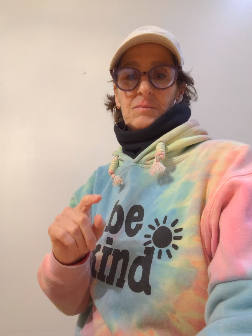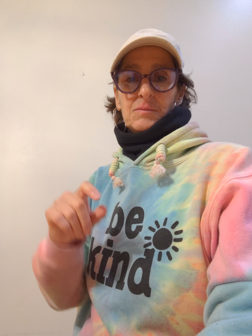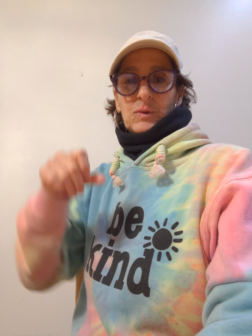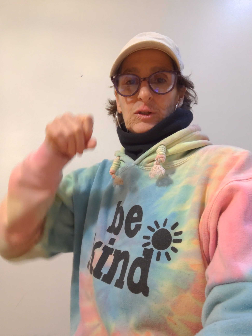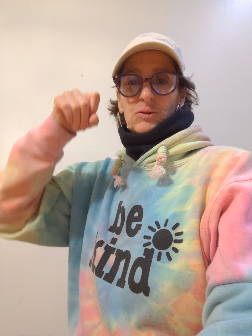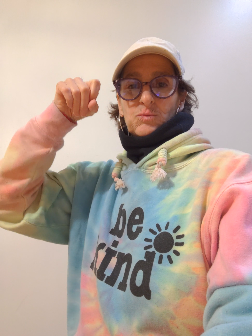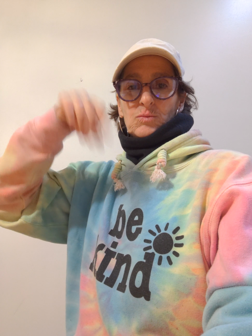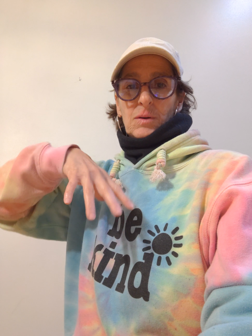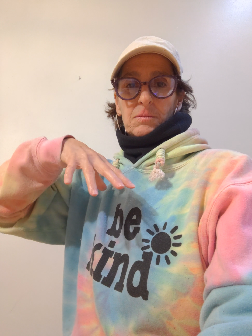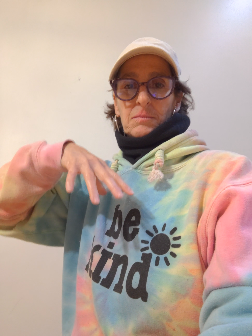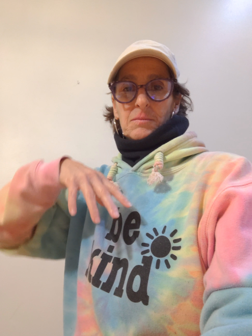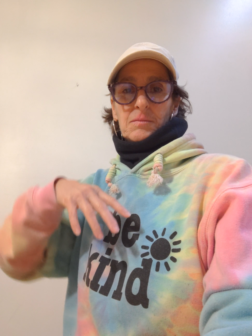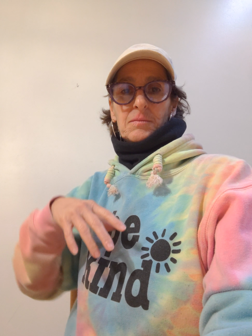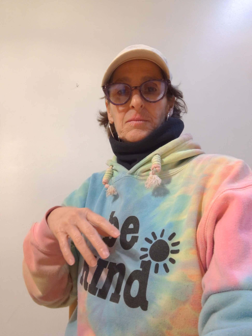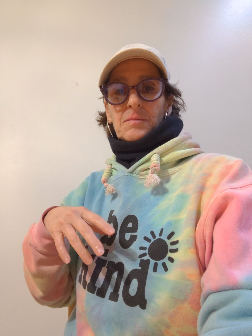drop